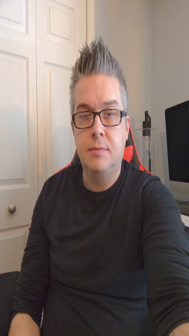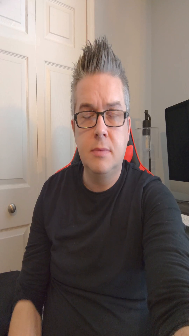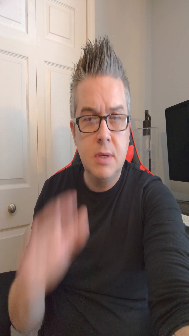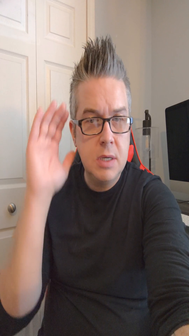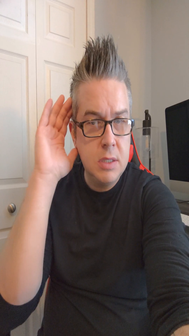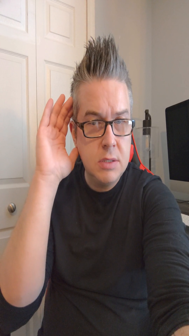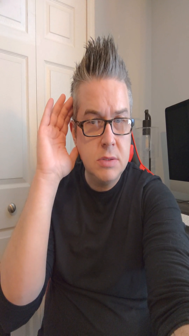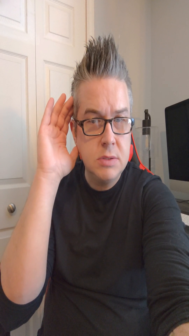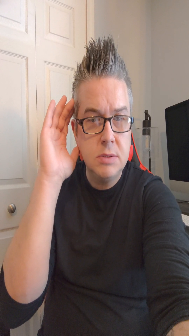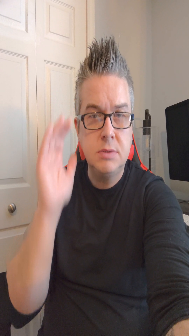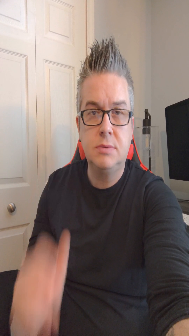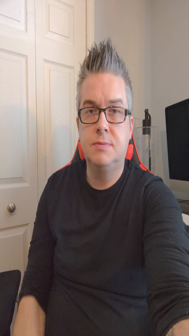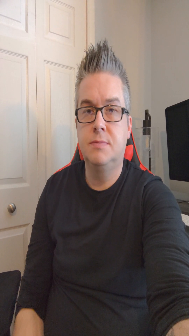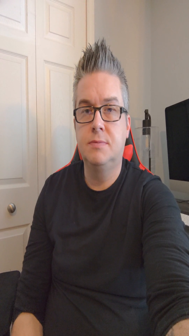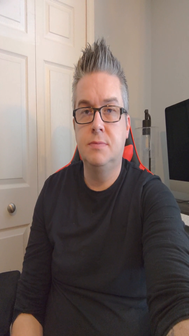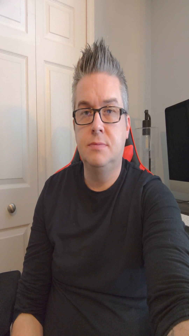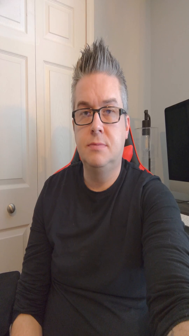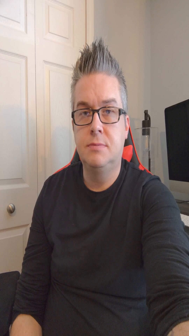listen